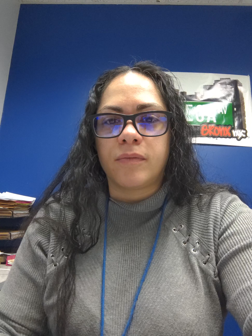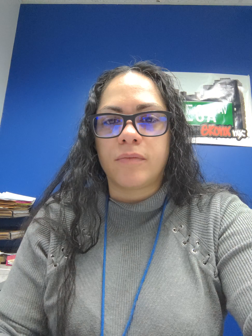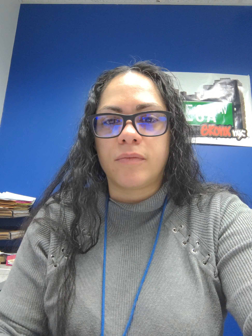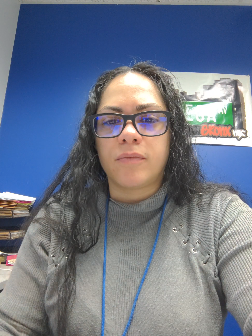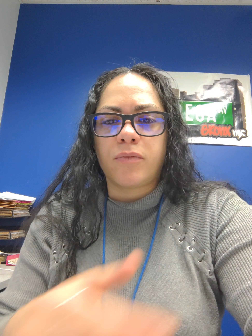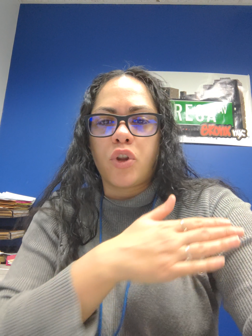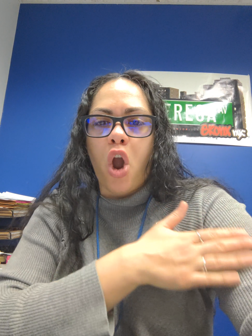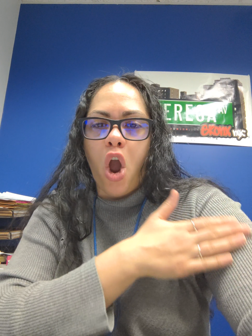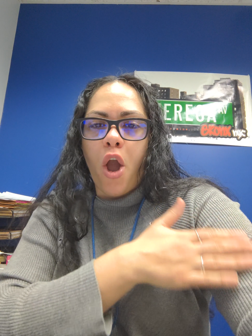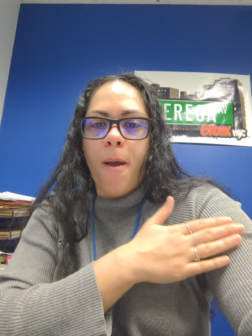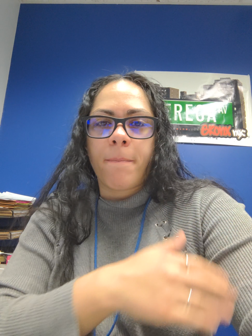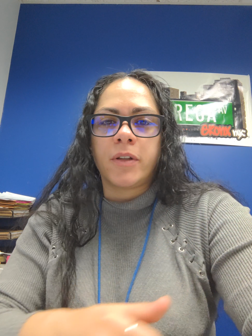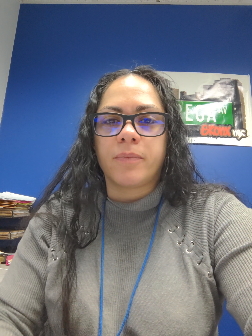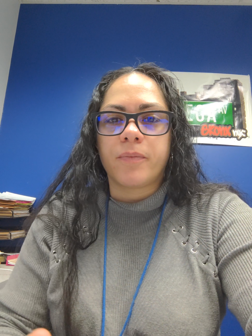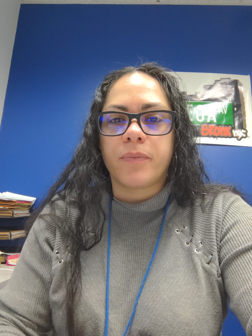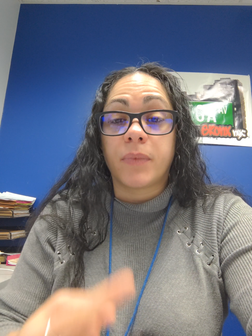arm